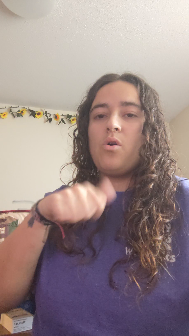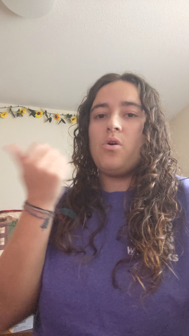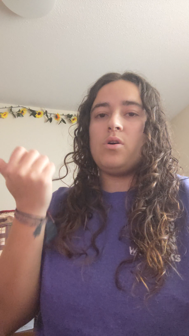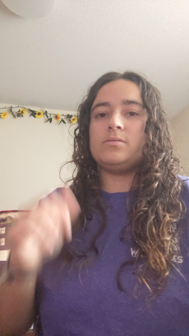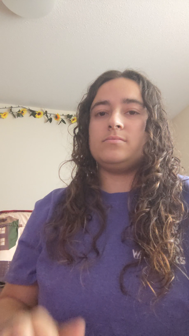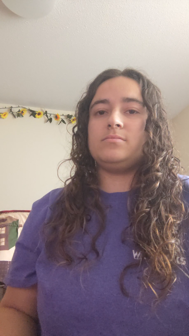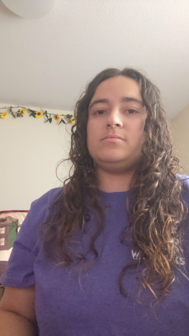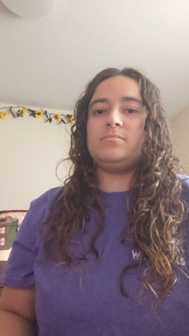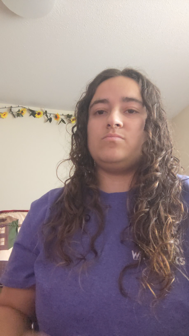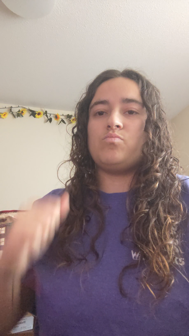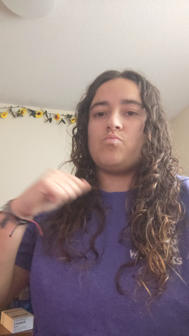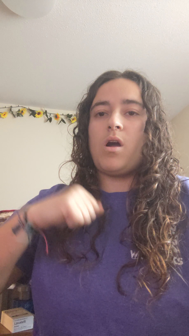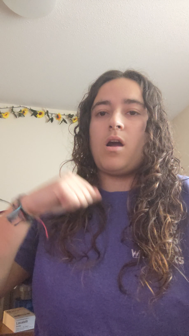rock